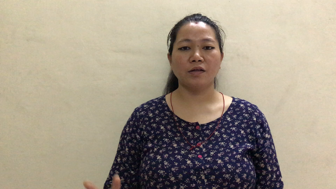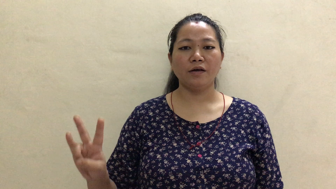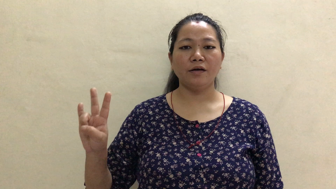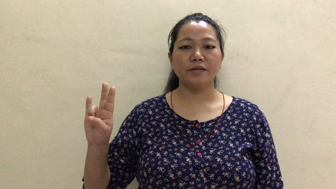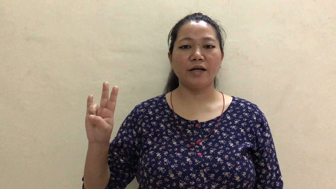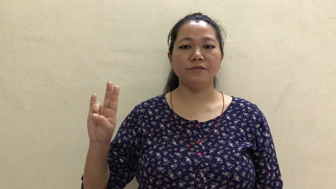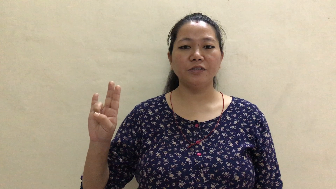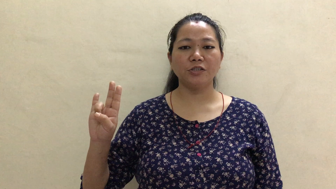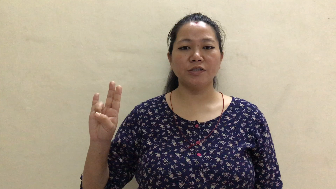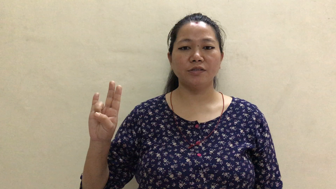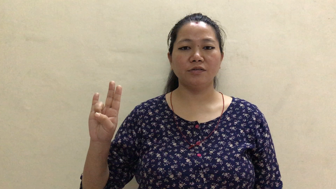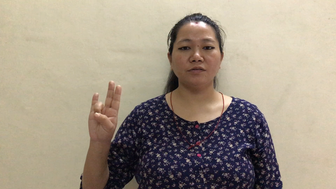श